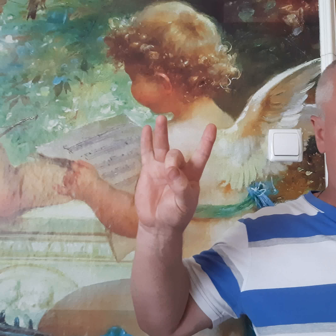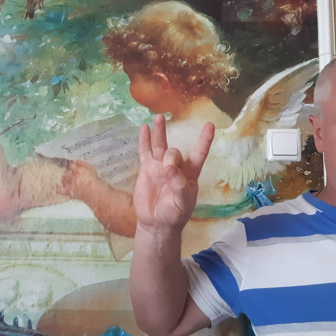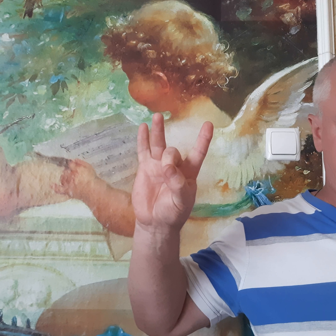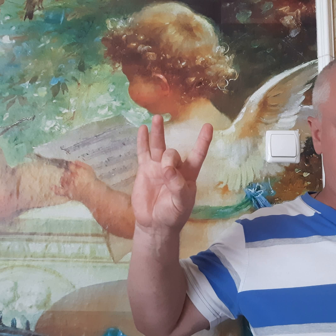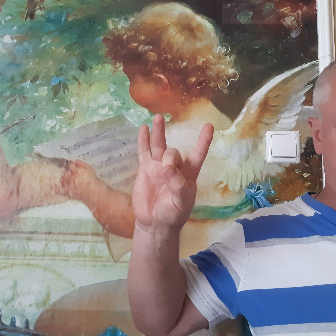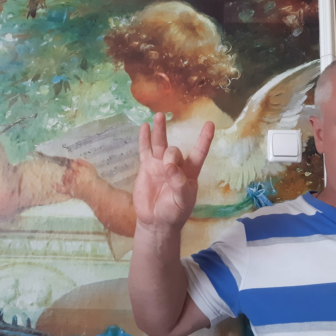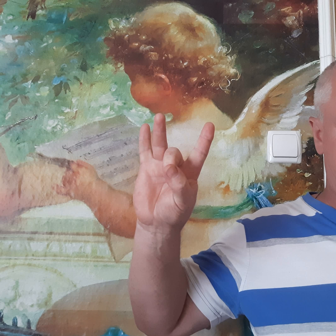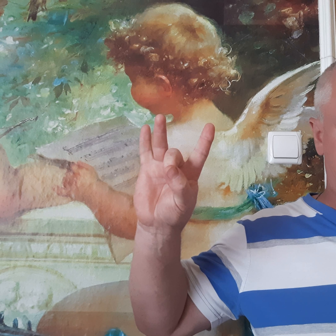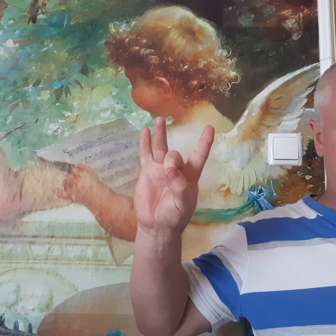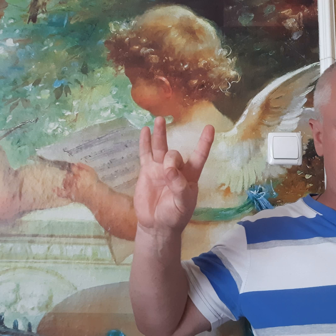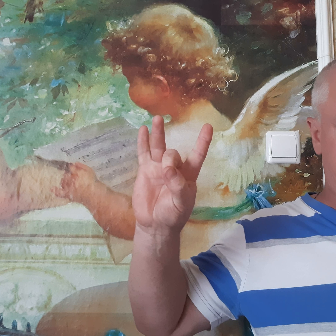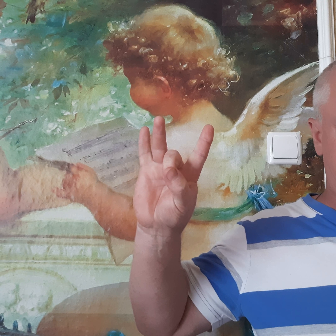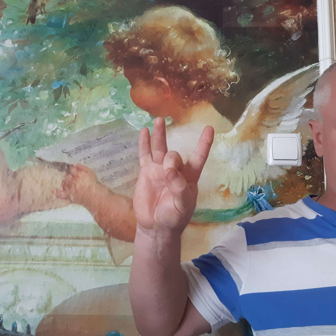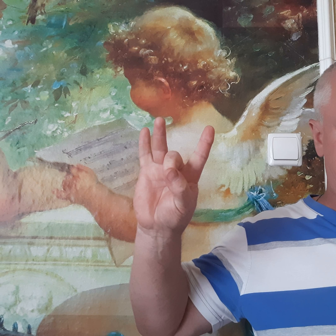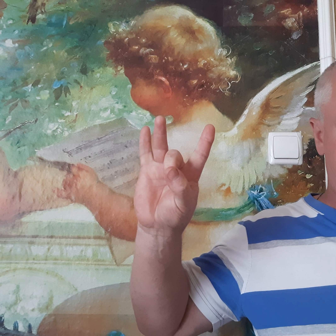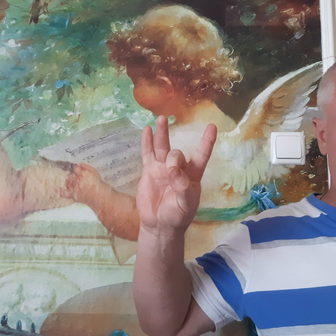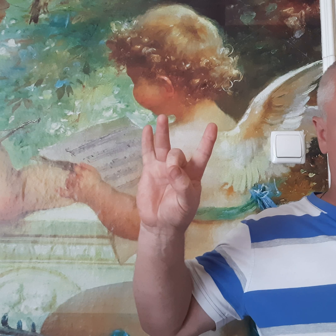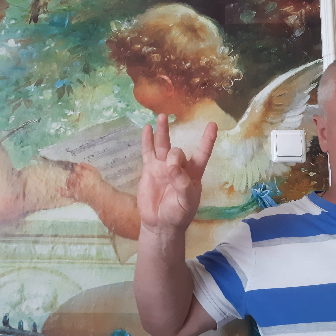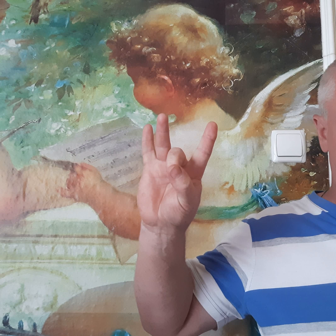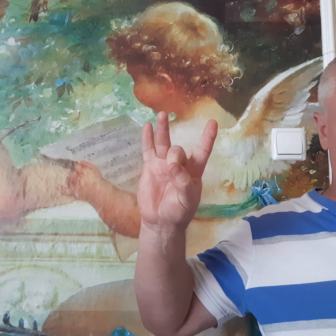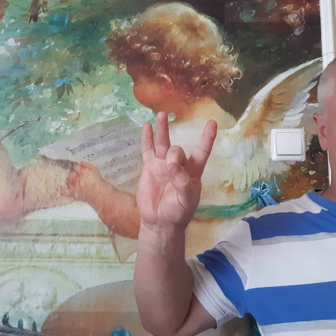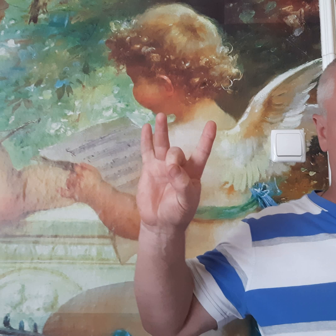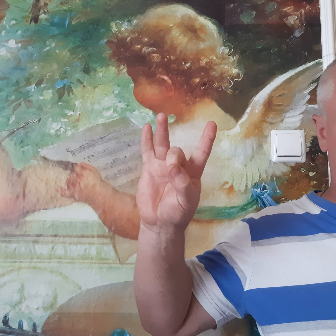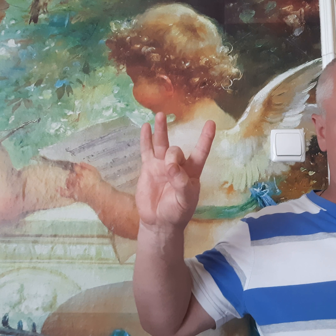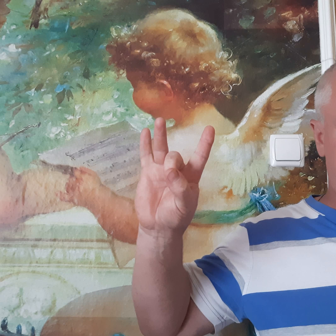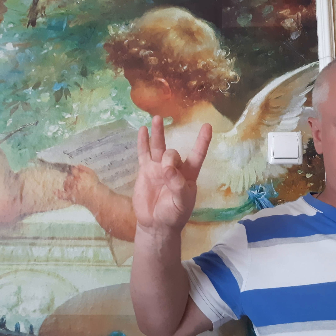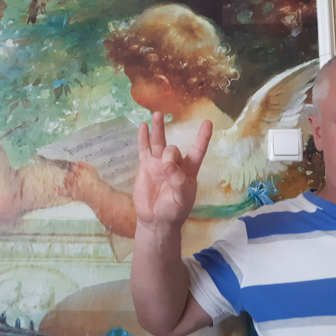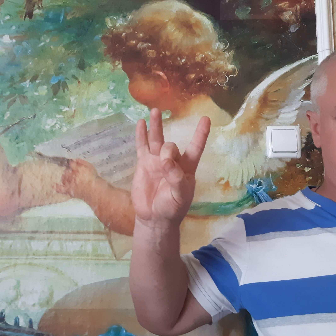Р